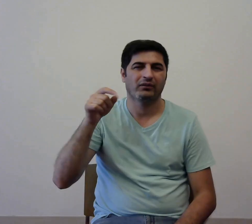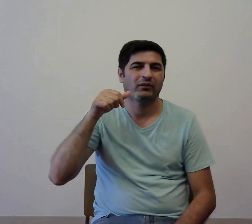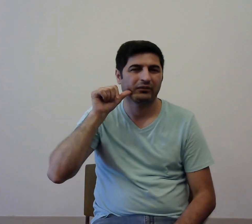dünən